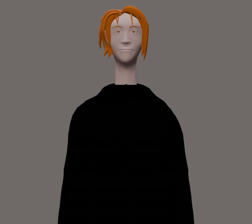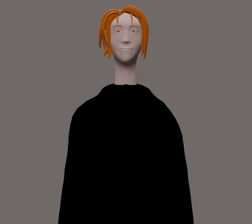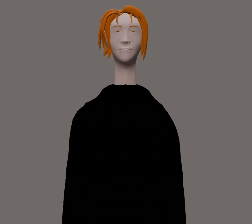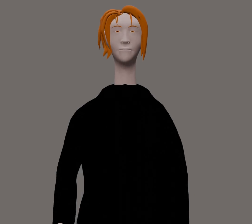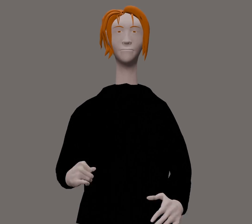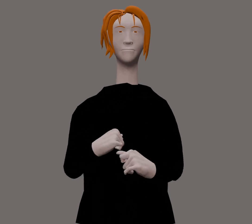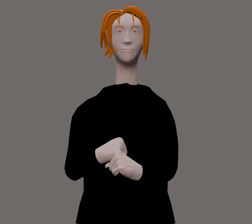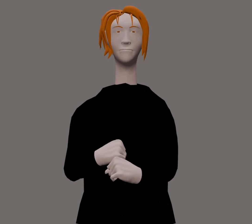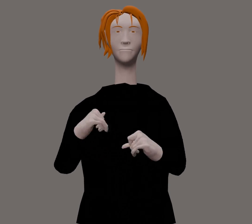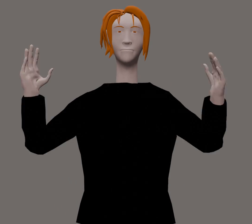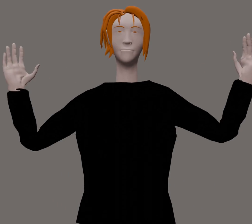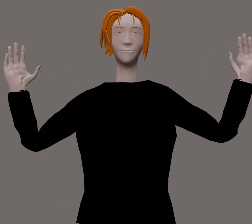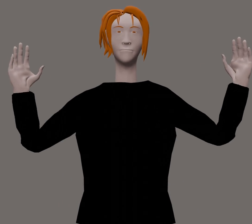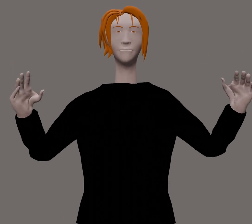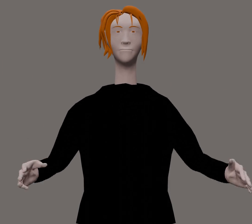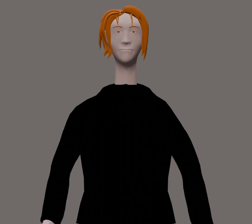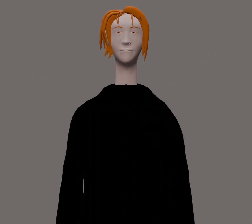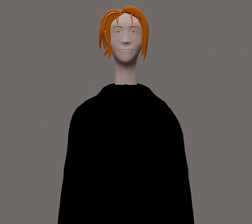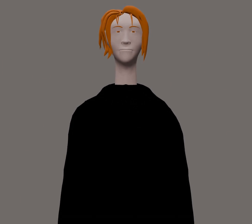Bomb